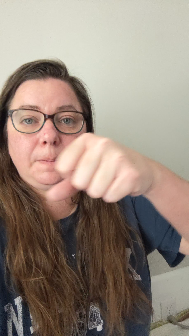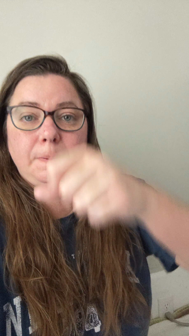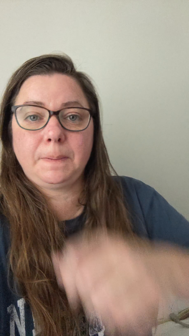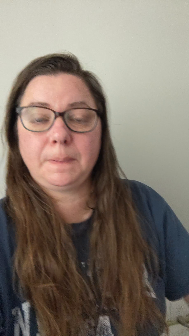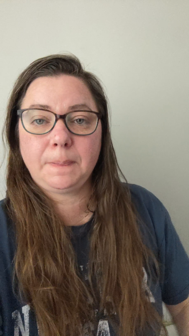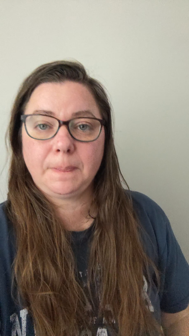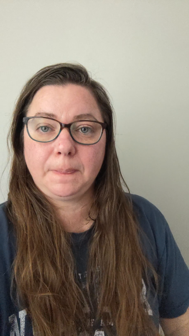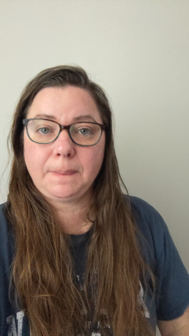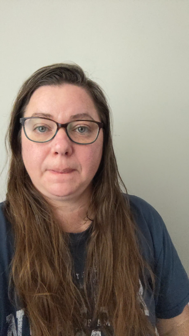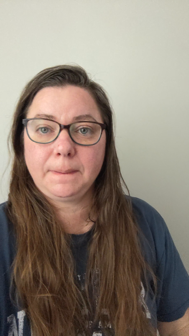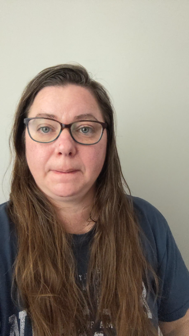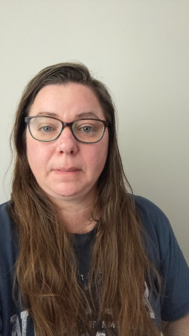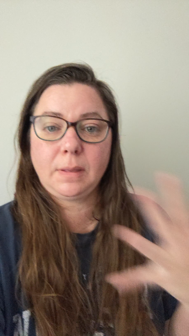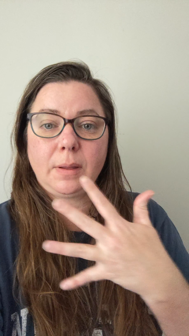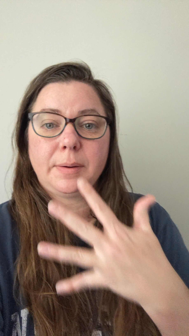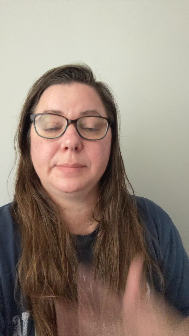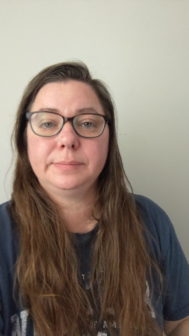scared